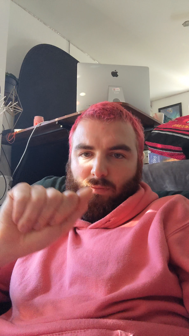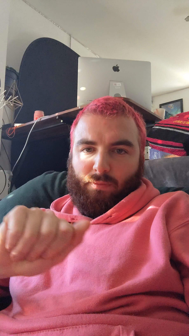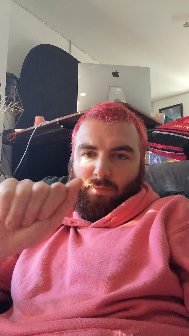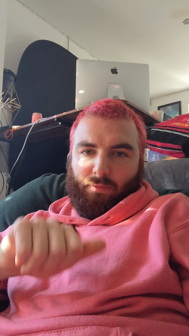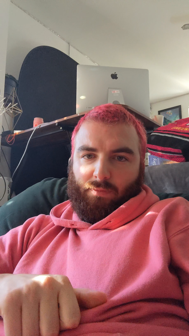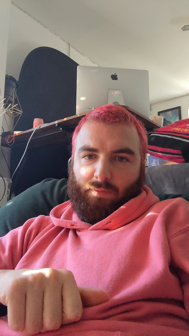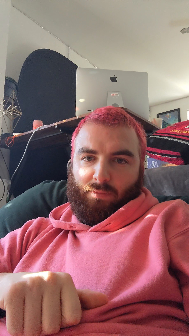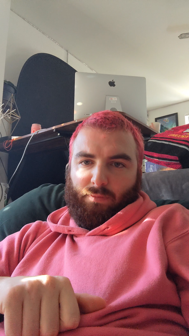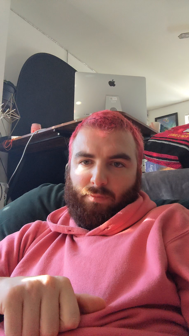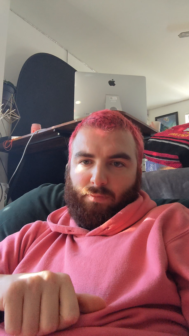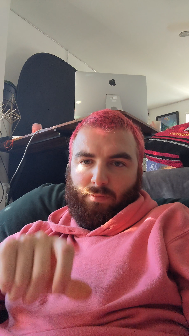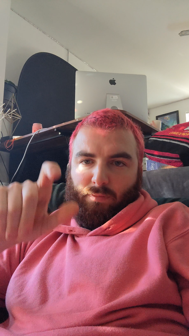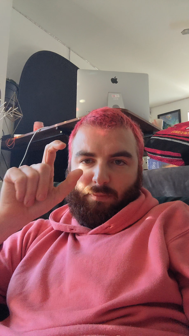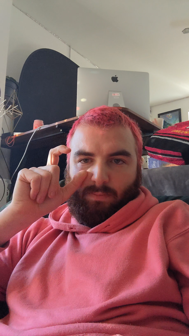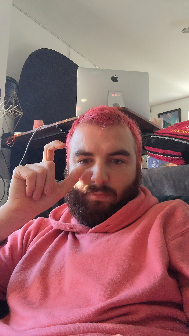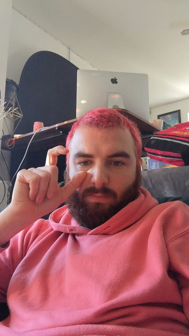glasses